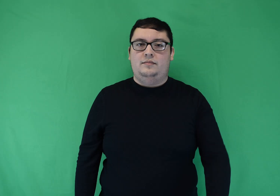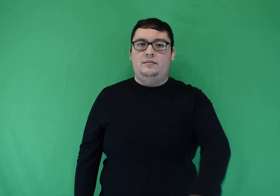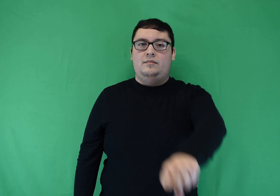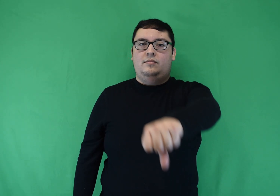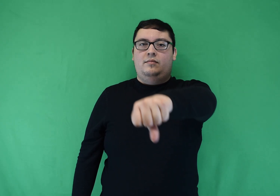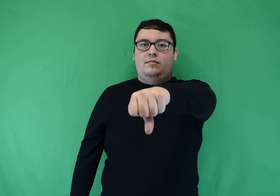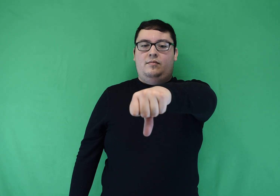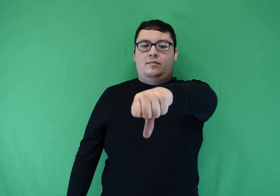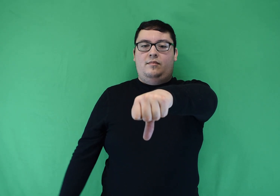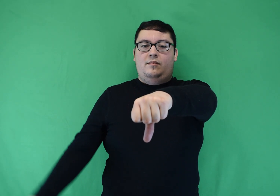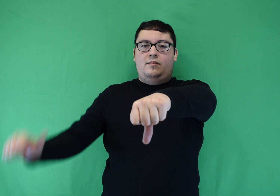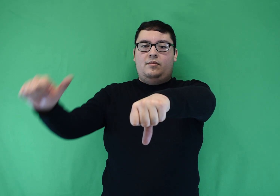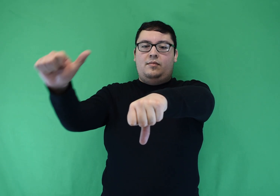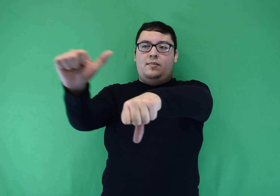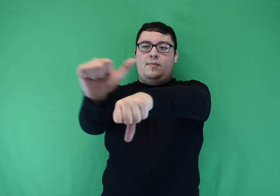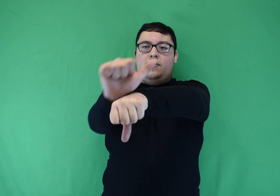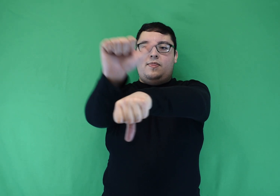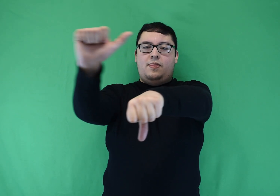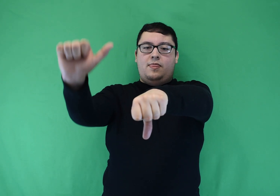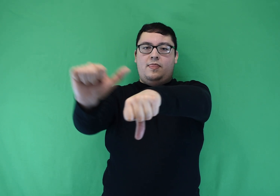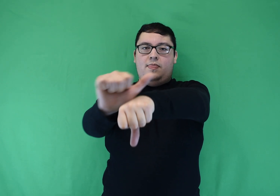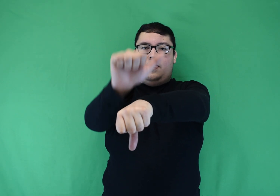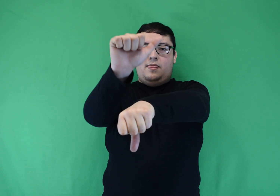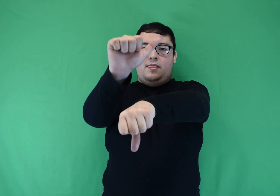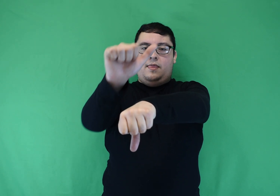carro